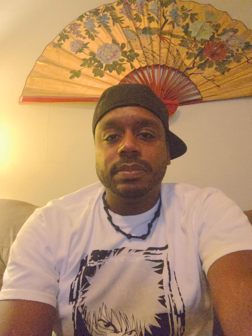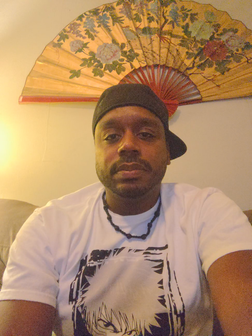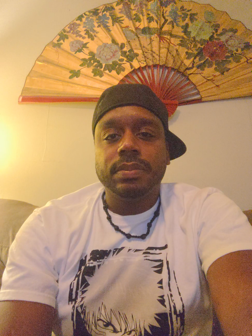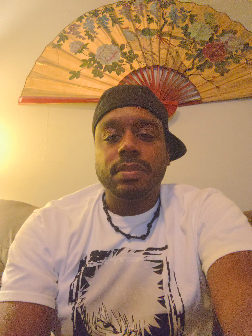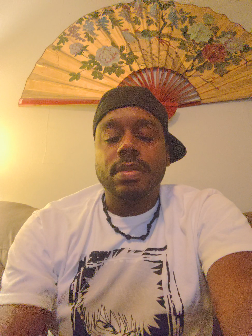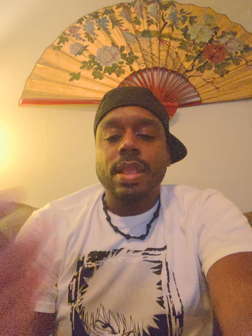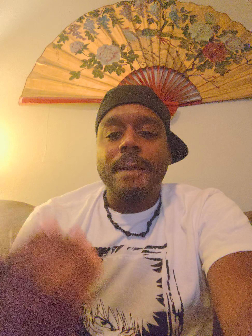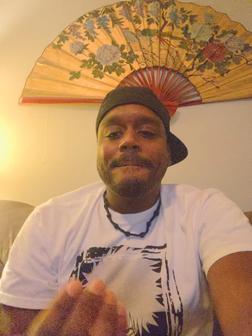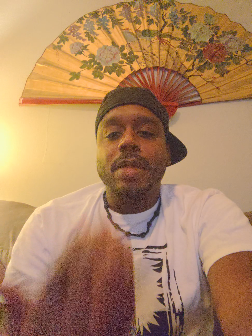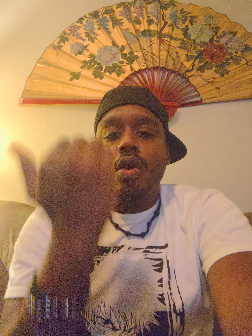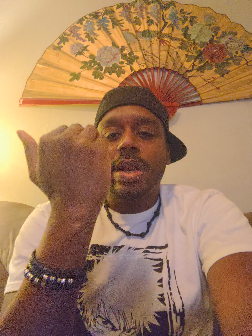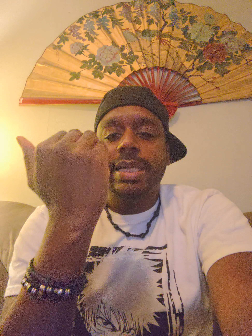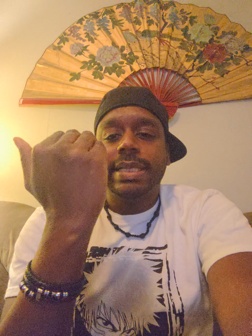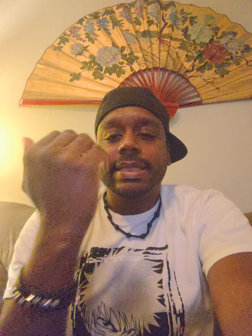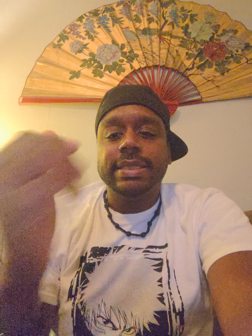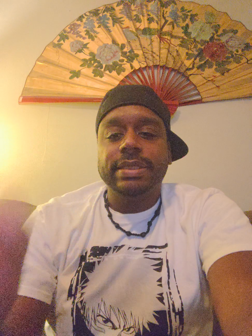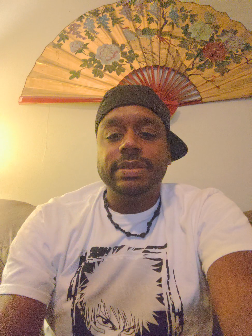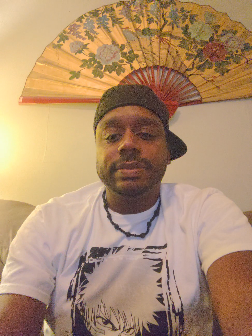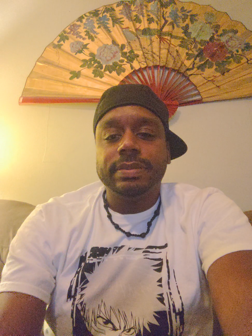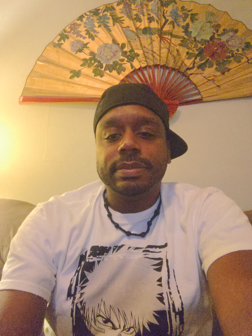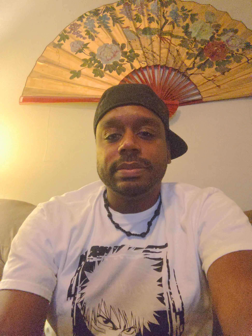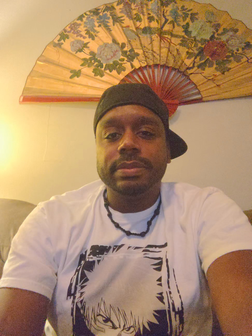morning